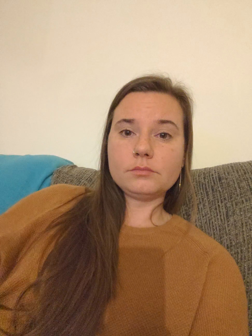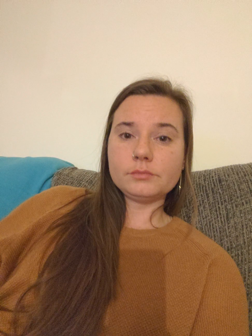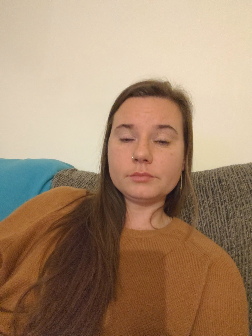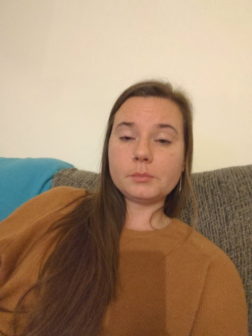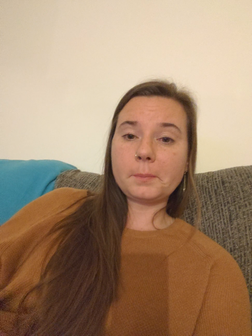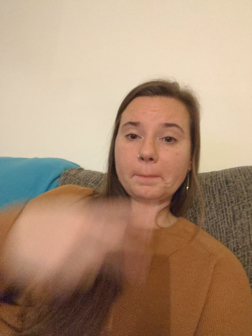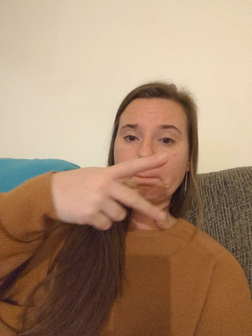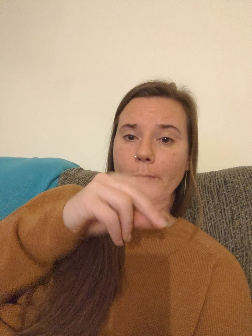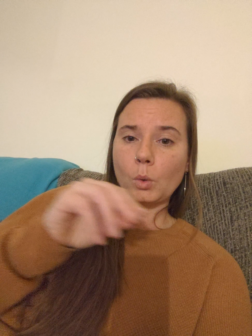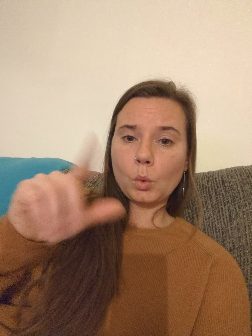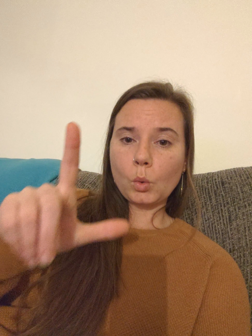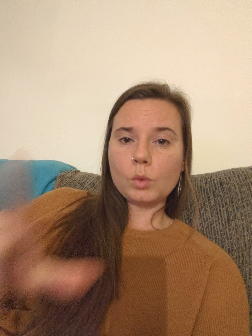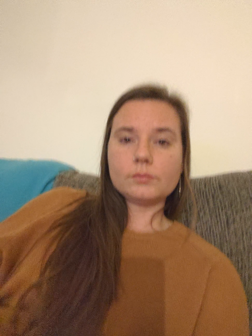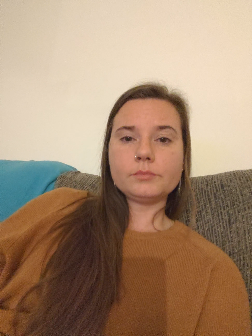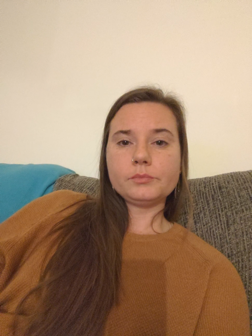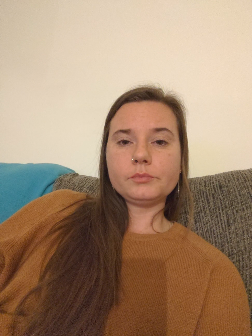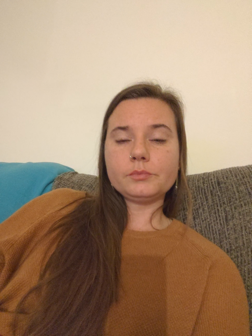pool